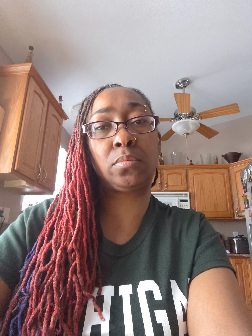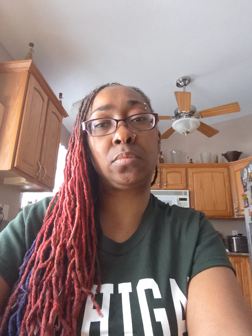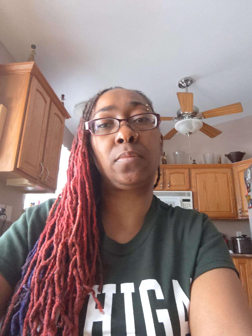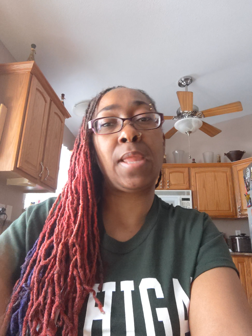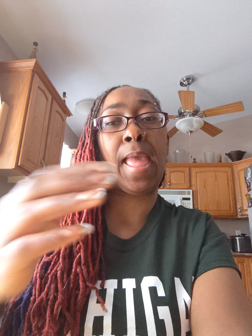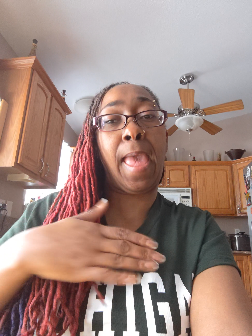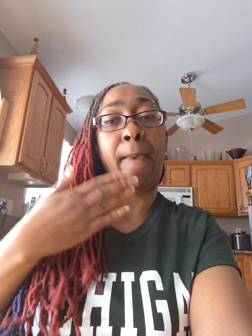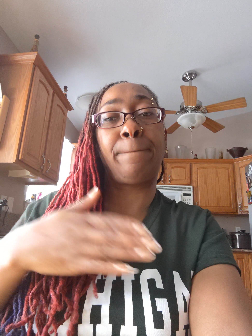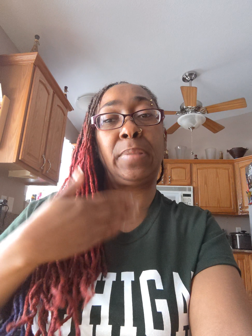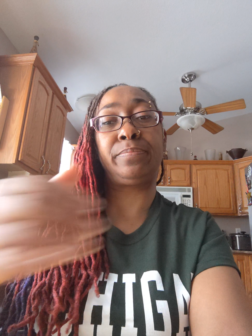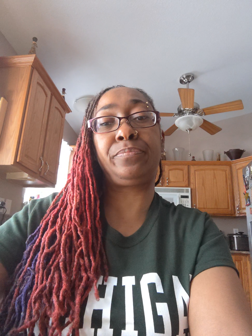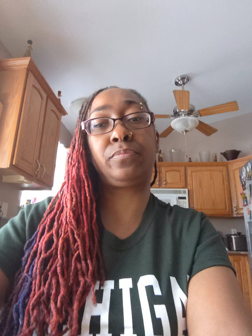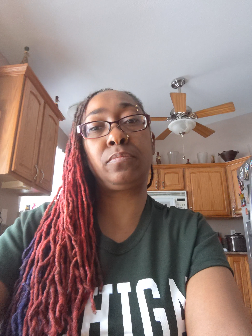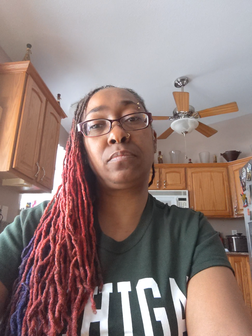happy